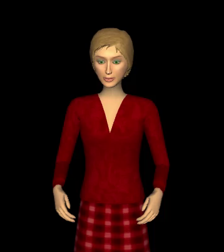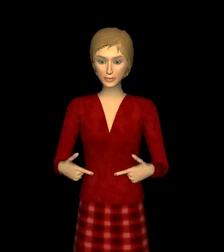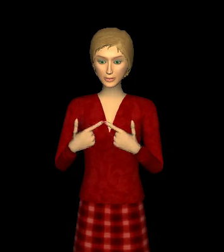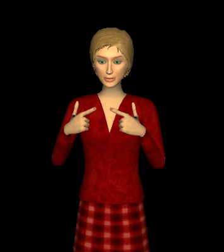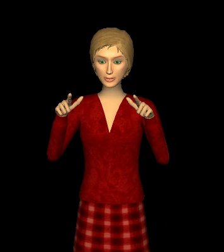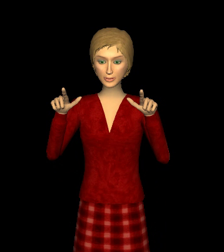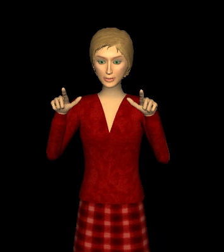حر